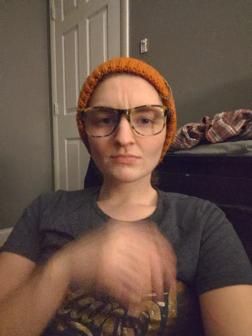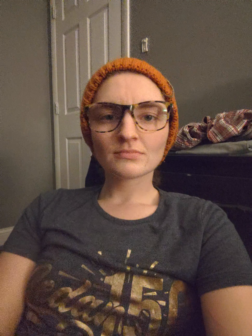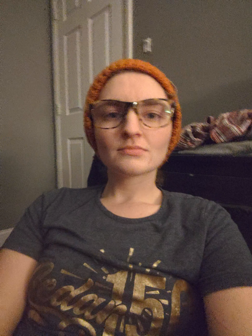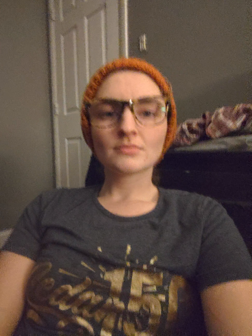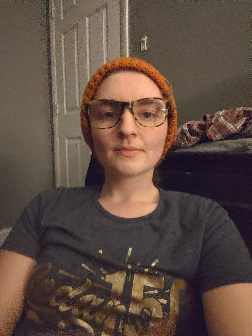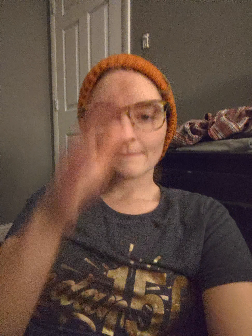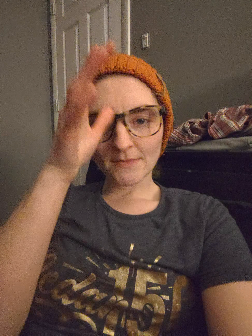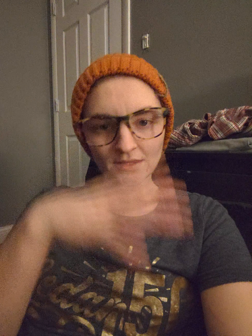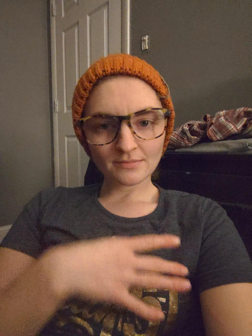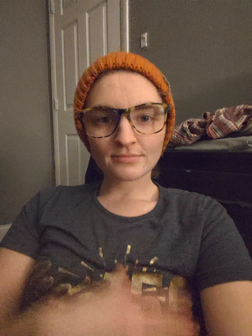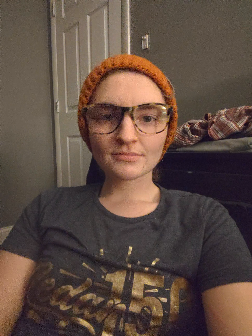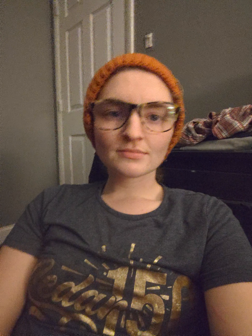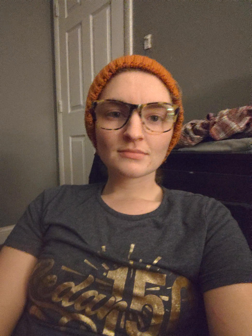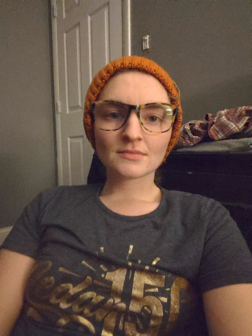man